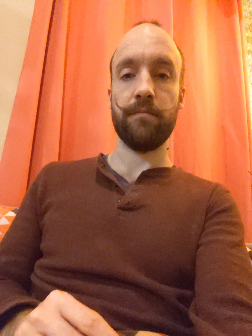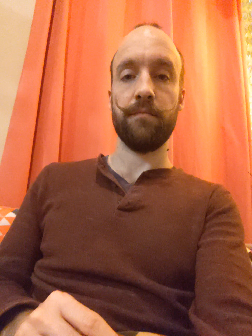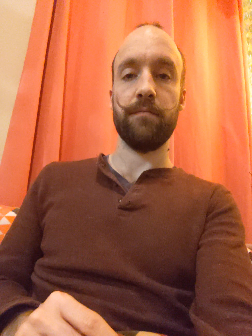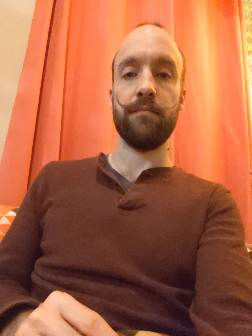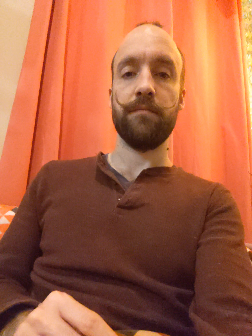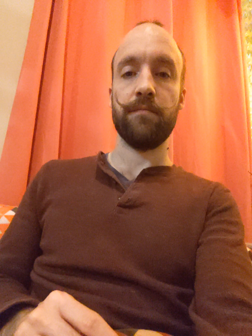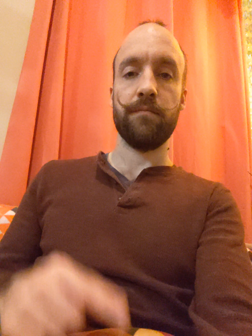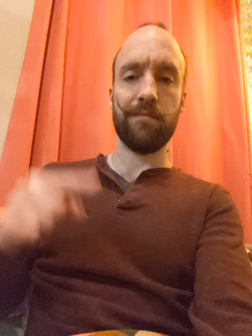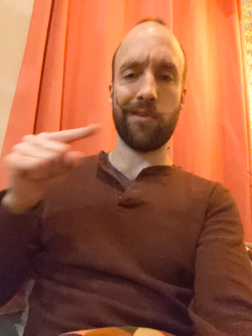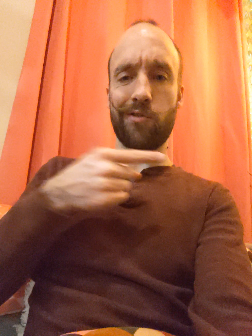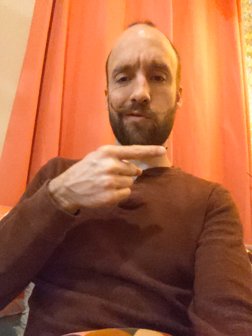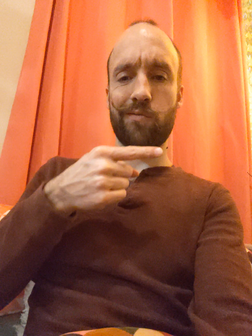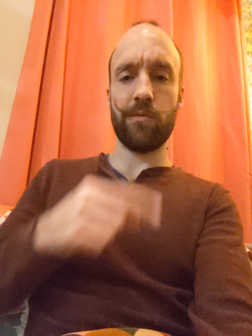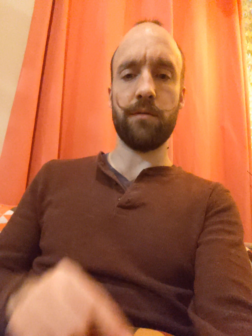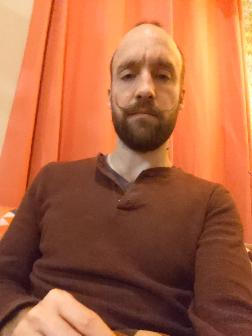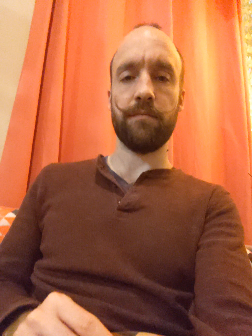owie